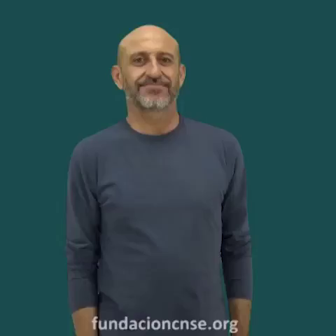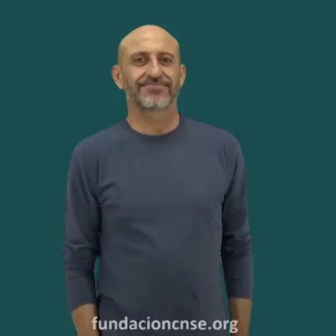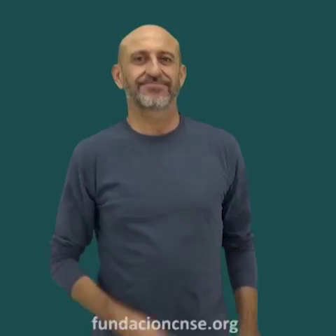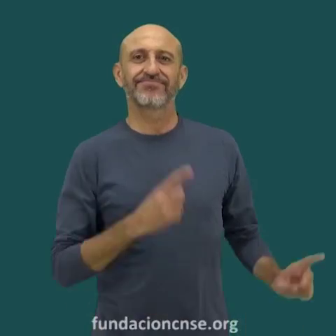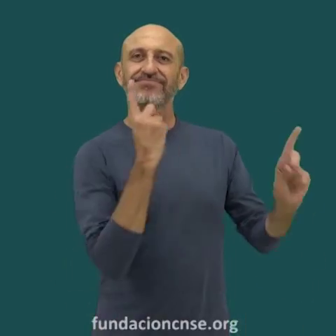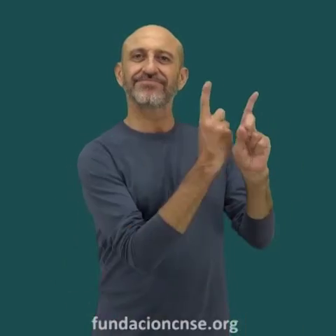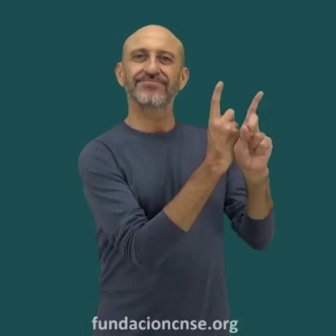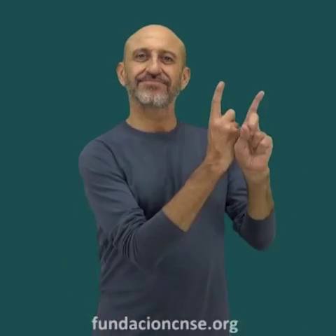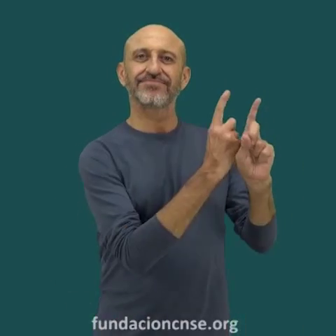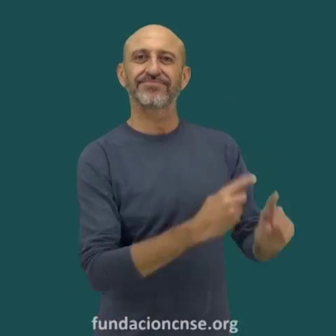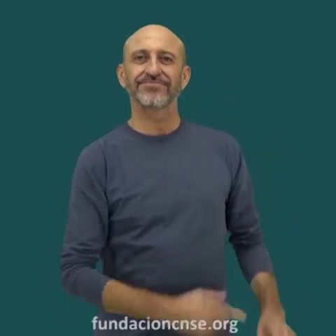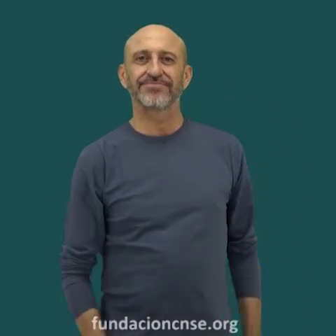contra